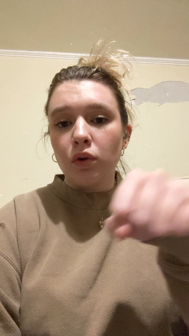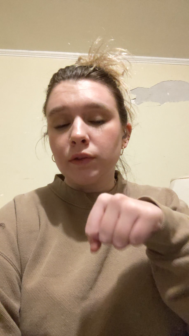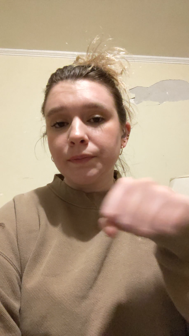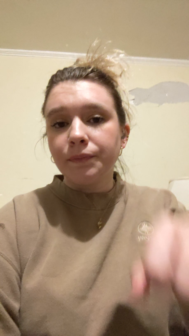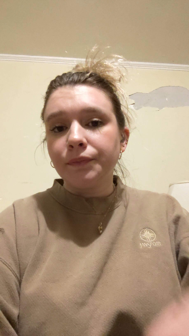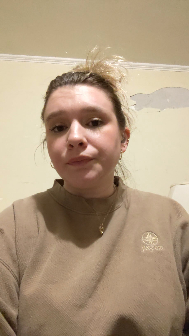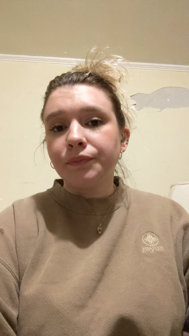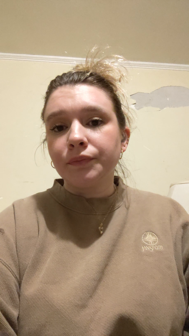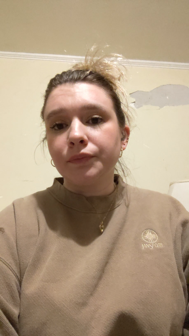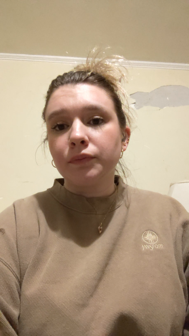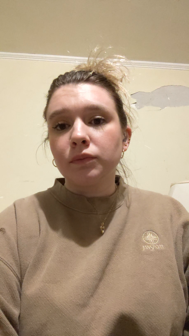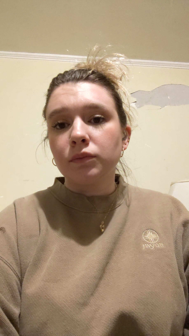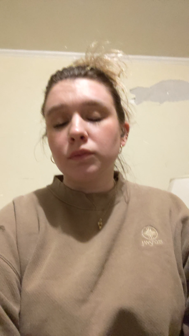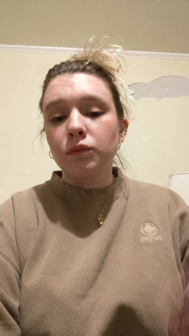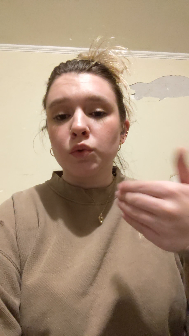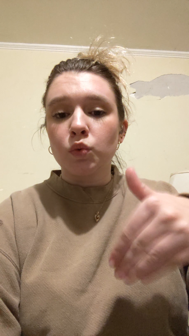shorts